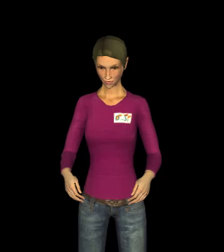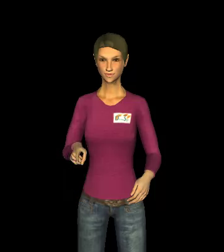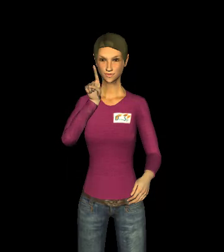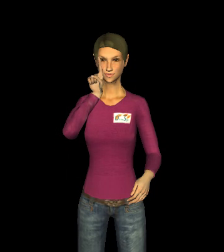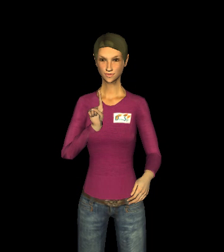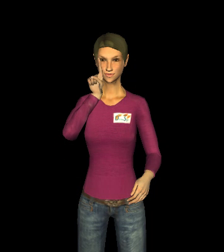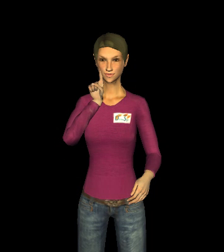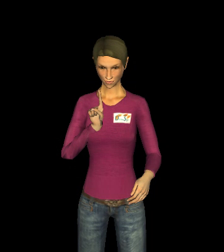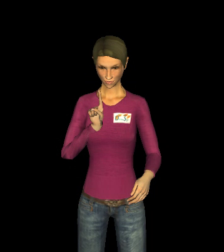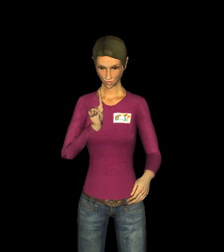بنت